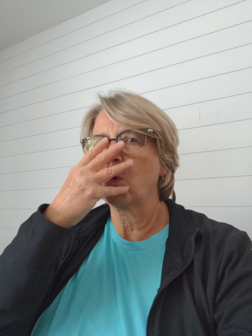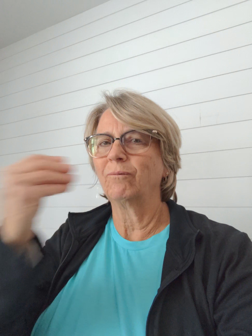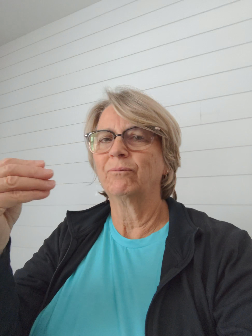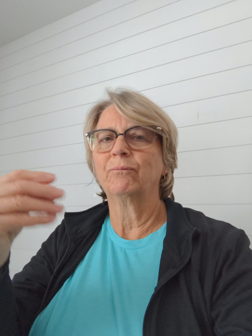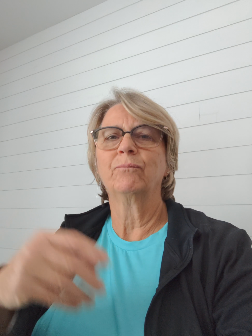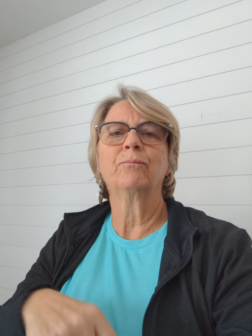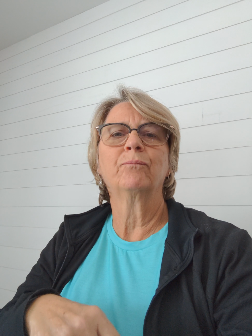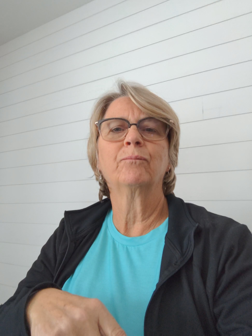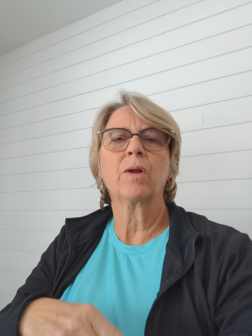wolf